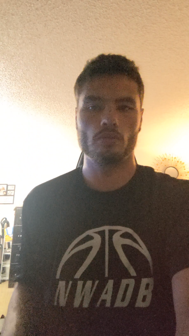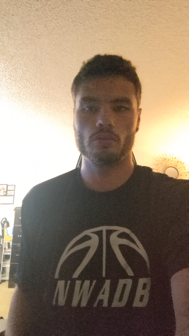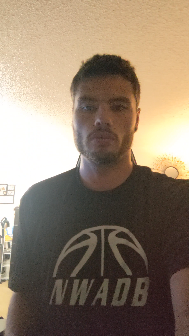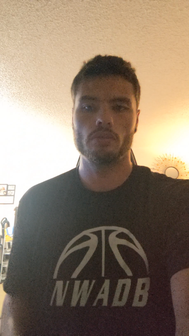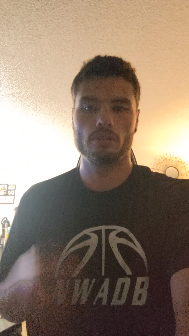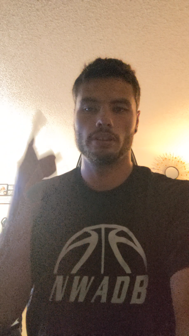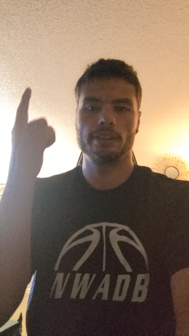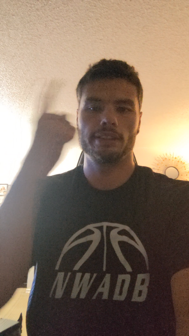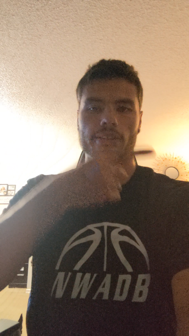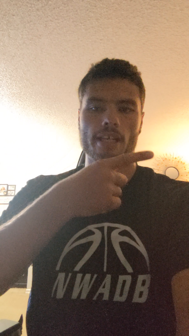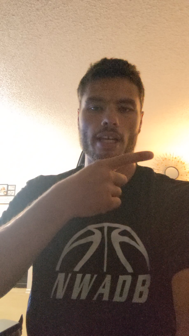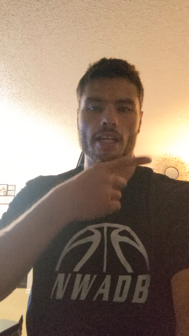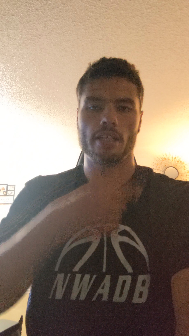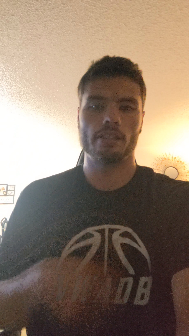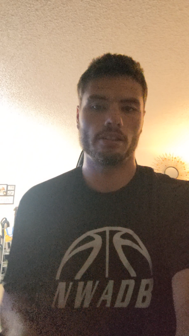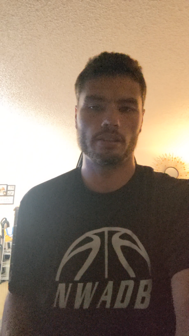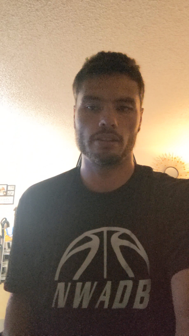day